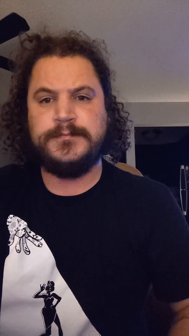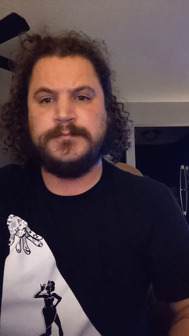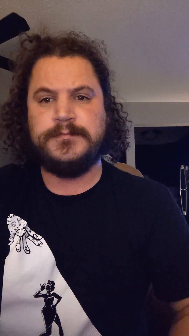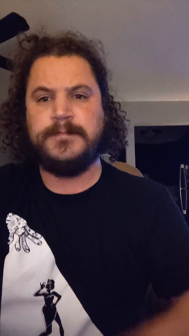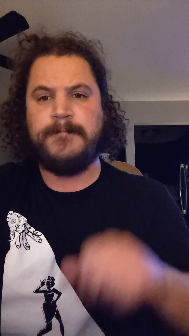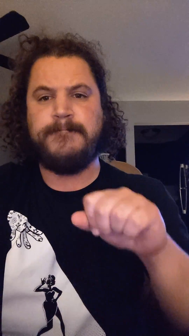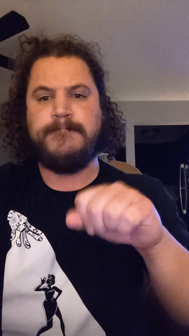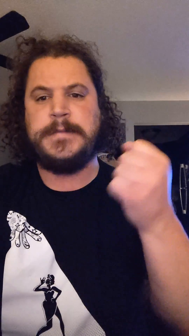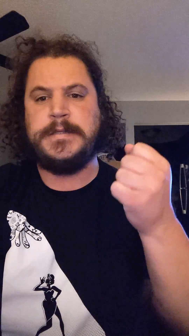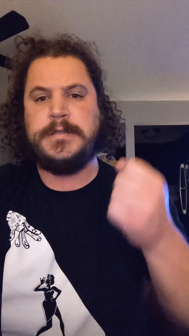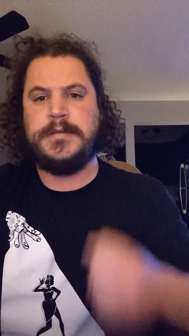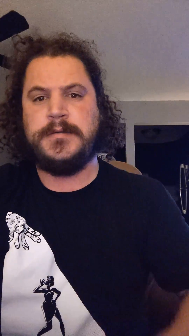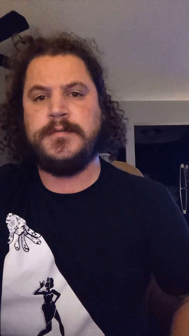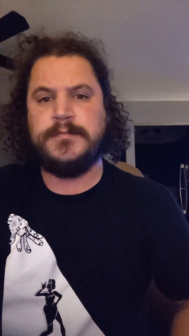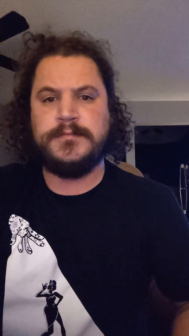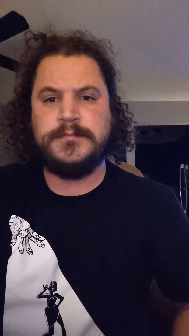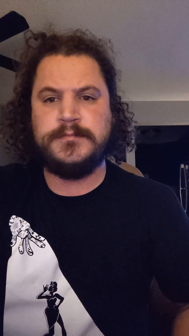break